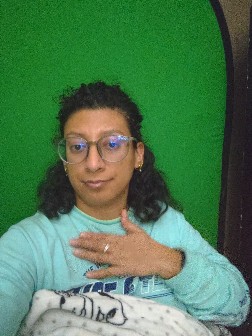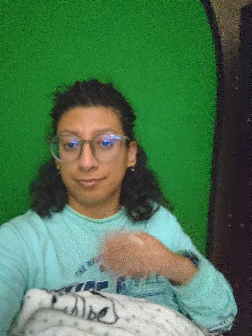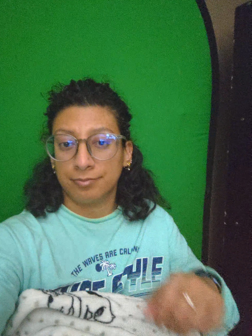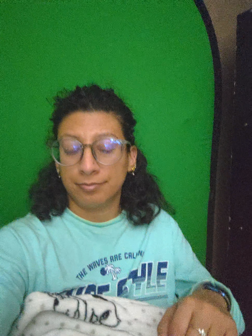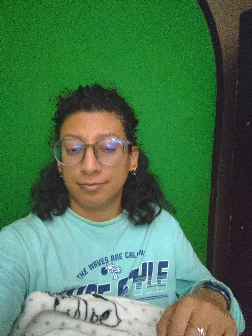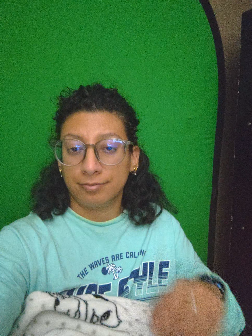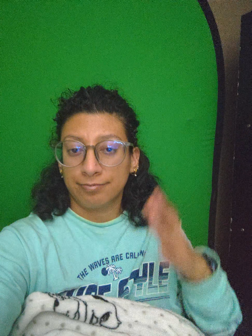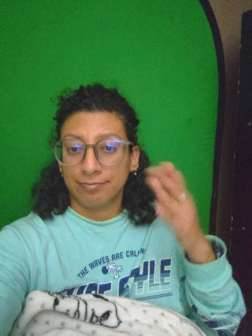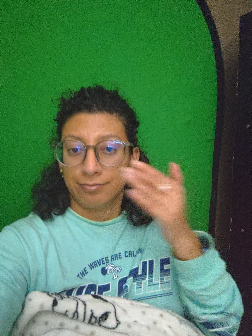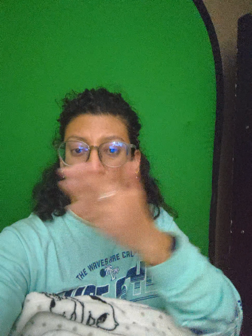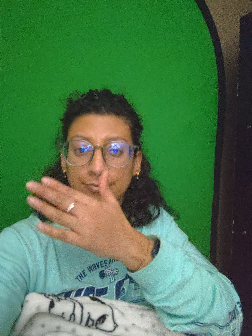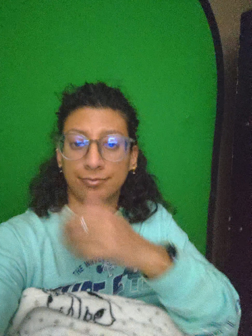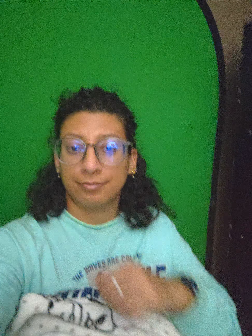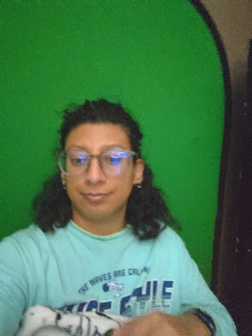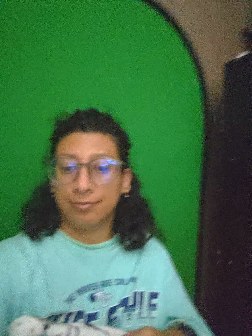fish